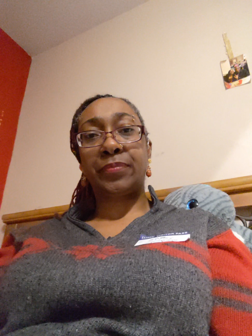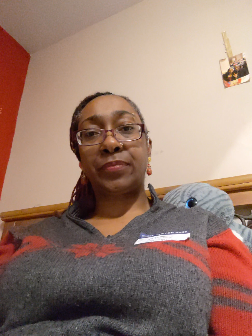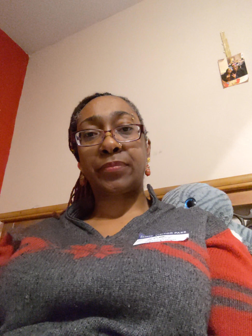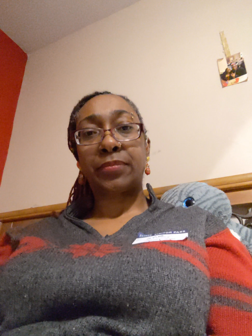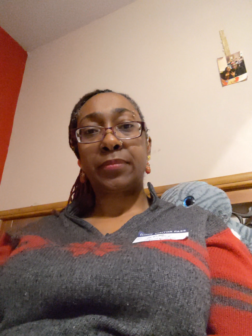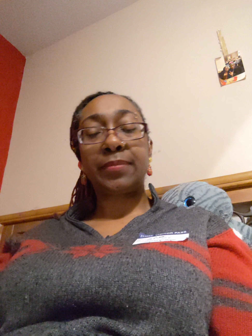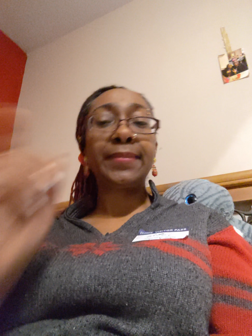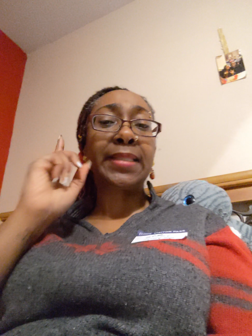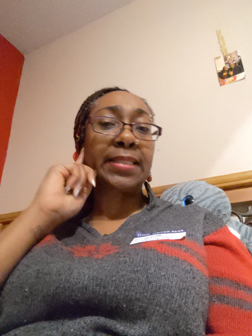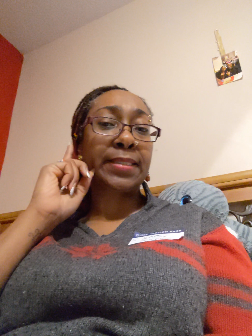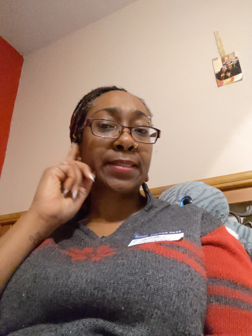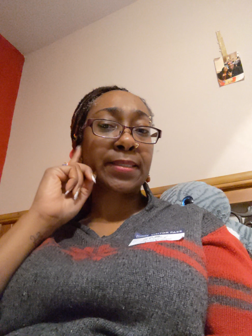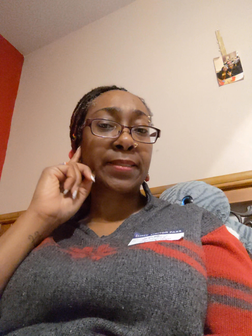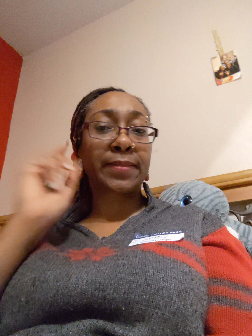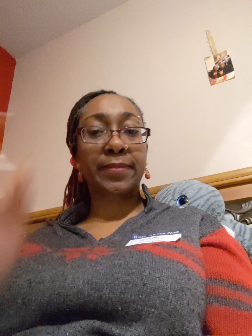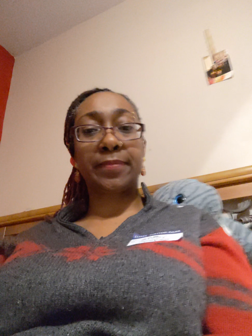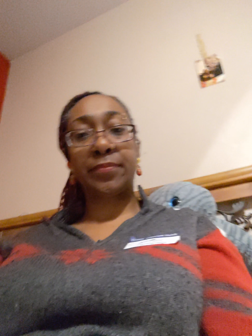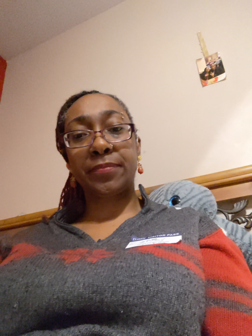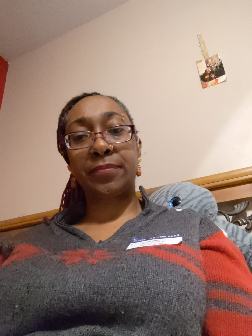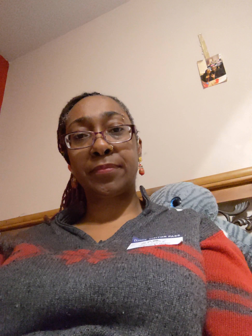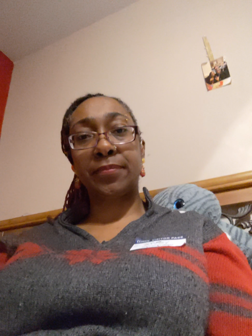hear